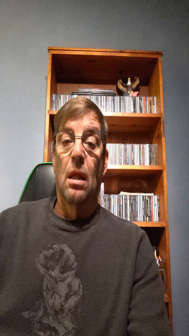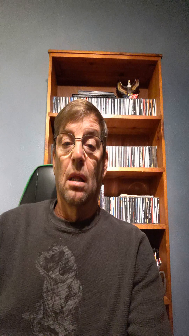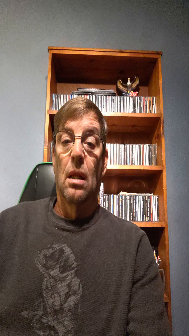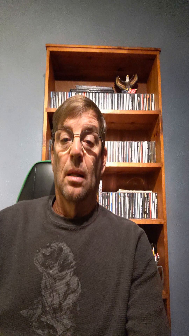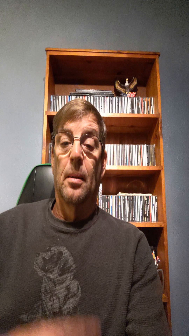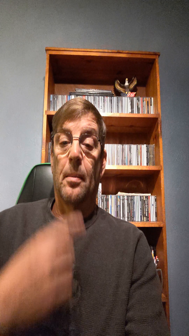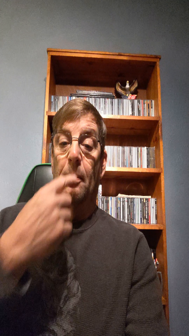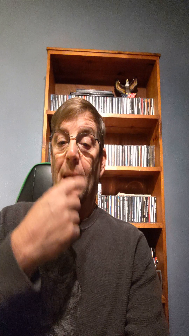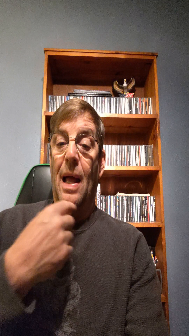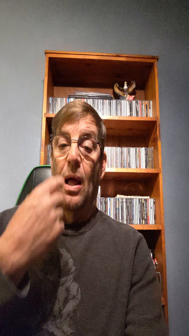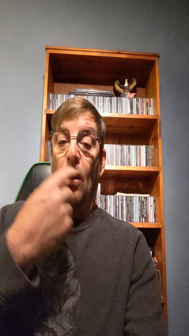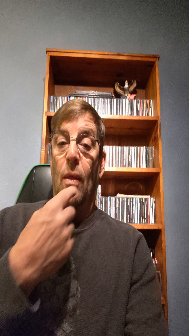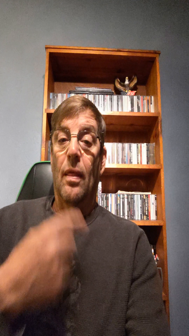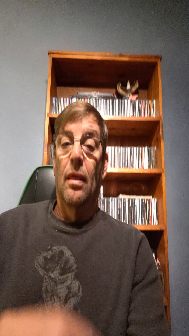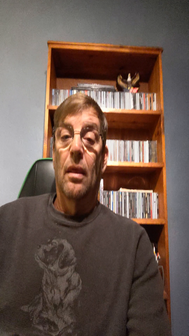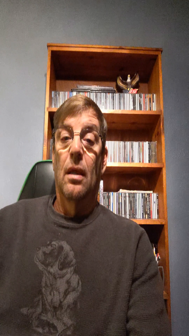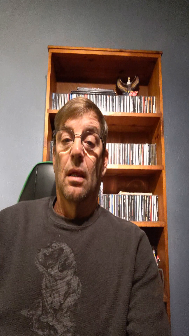mouth